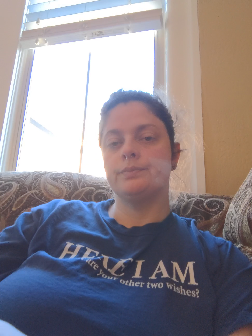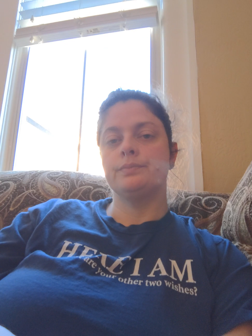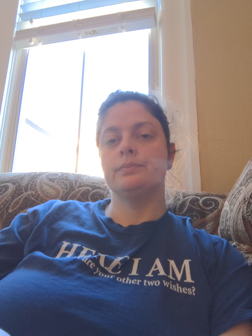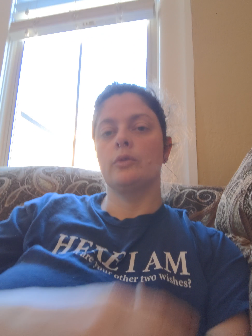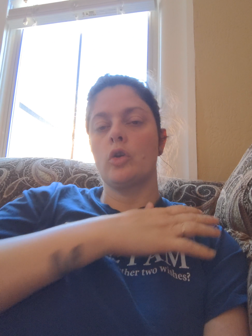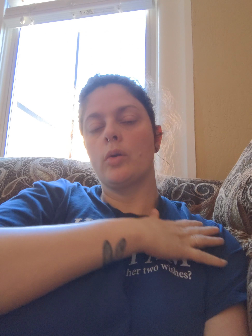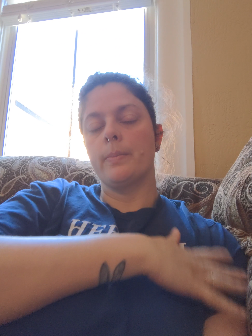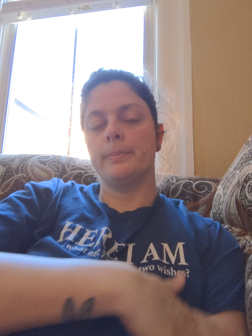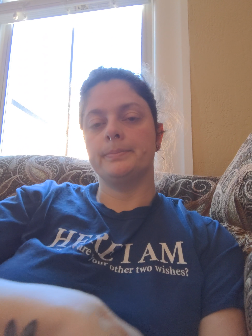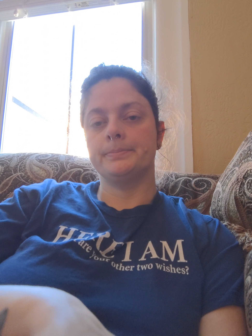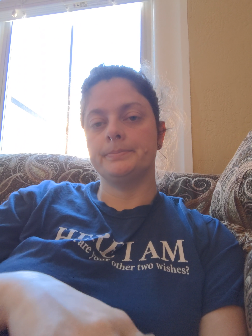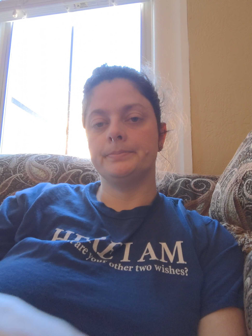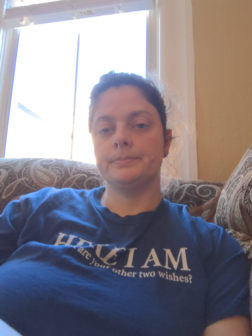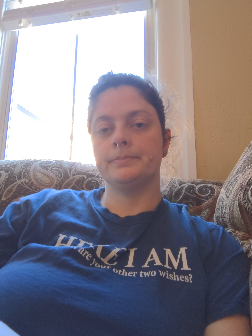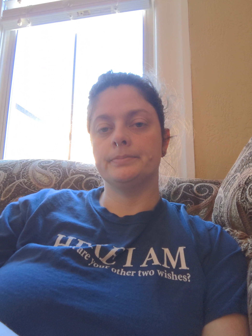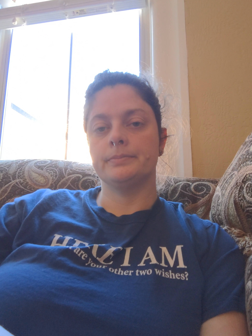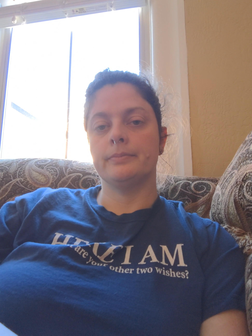arm